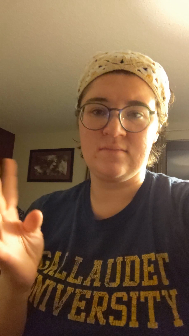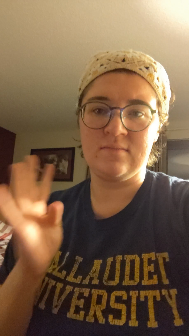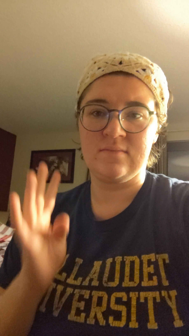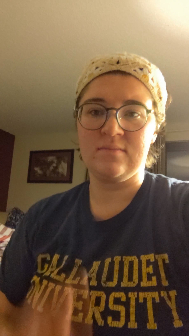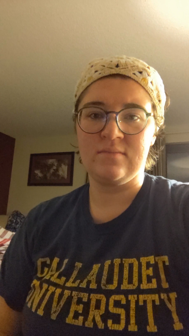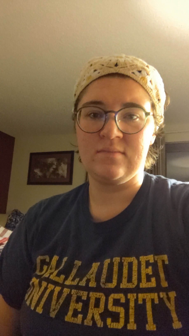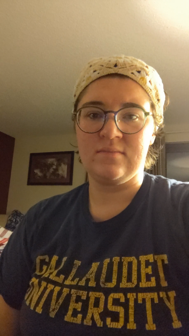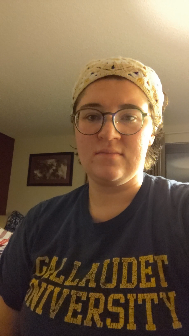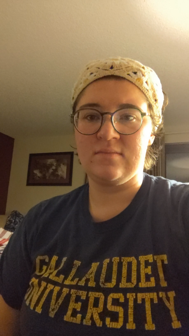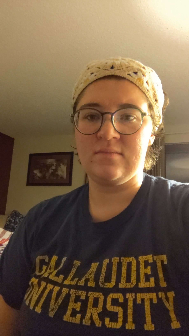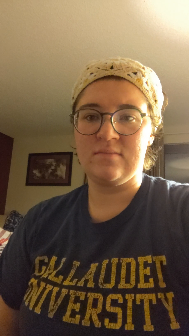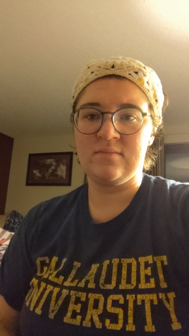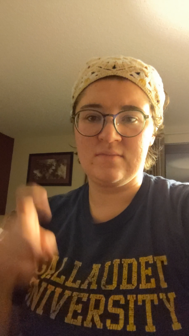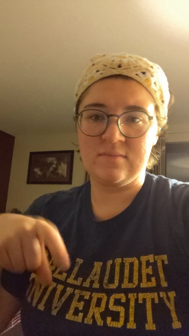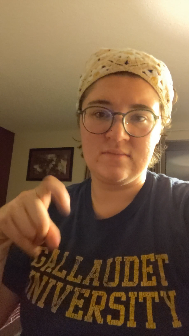need